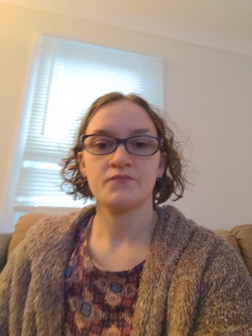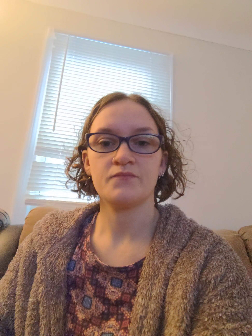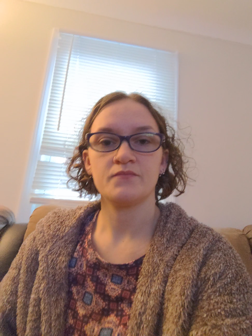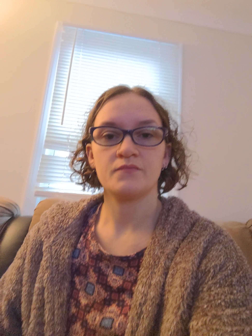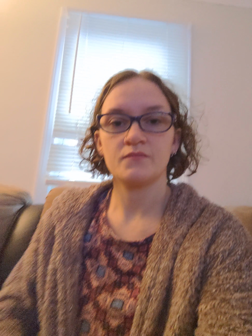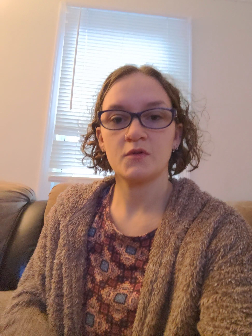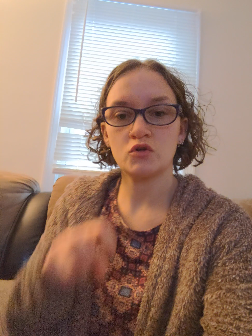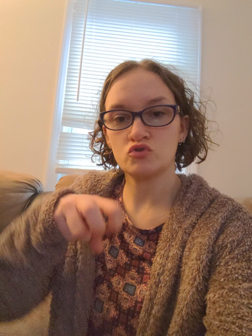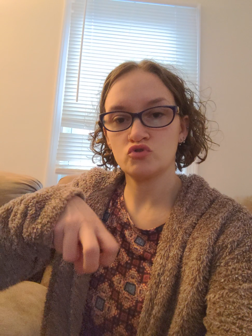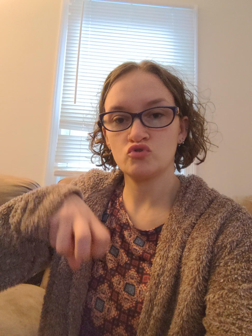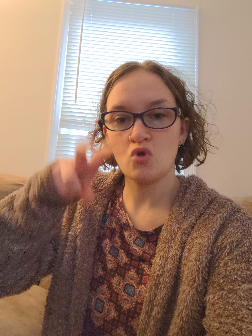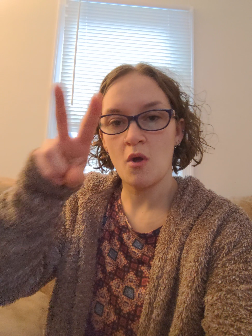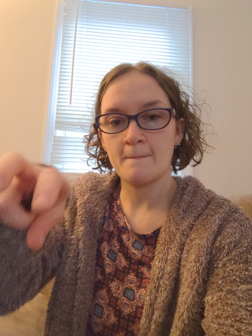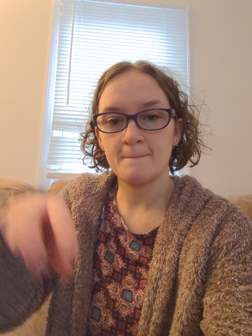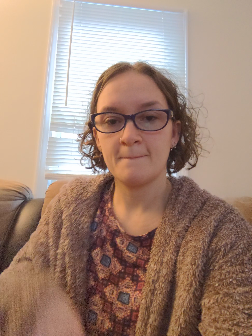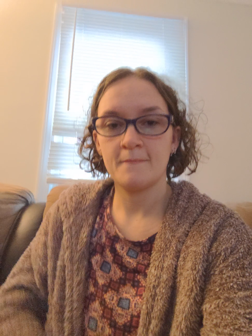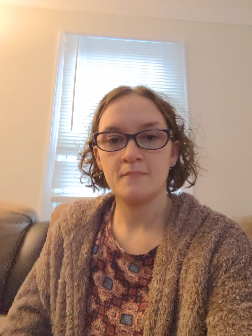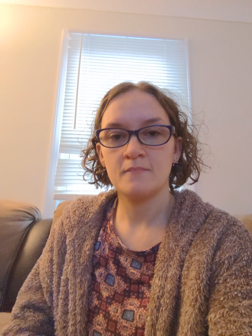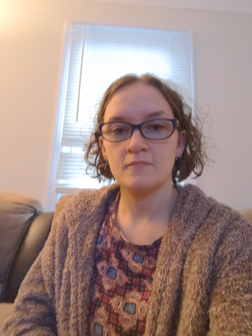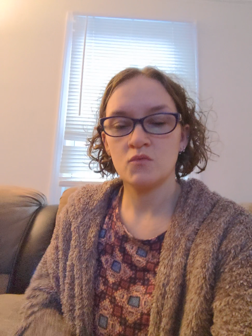jump